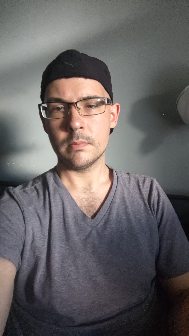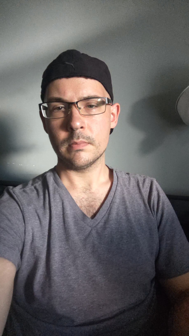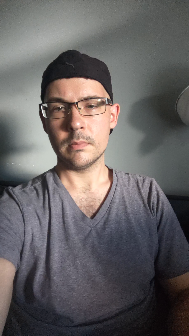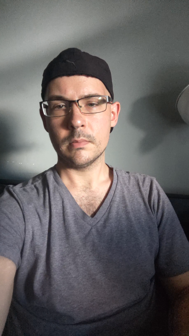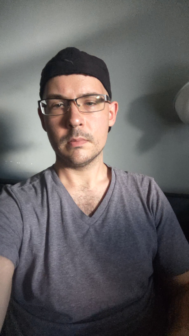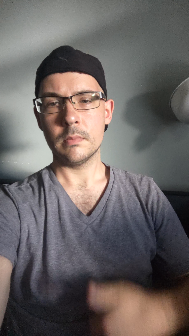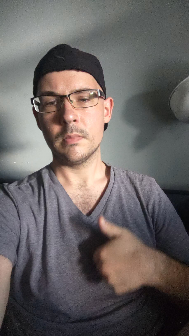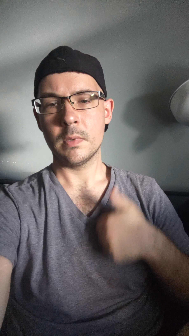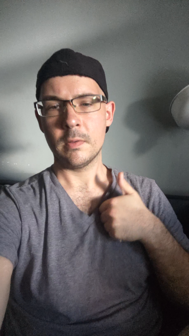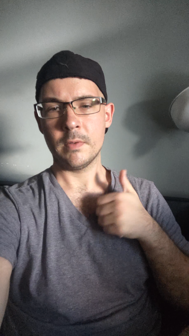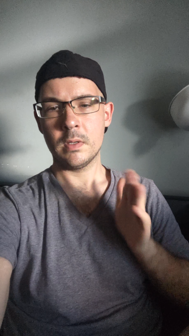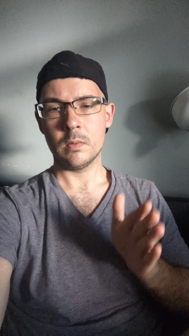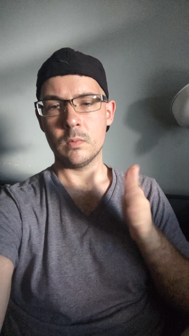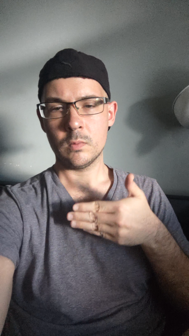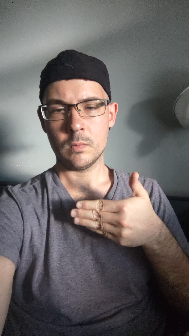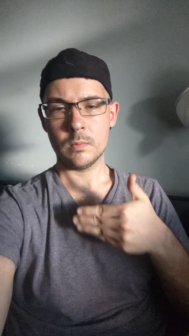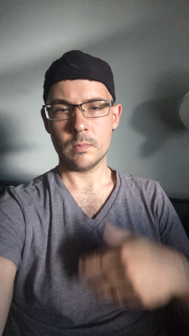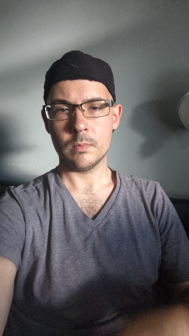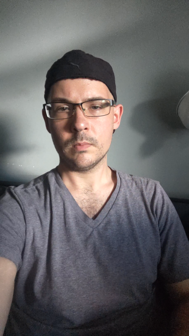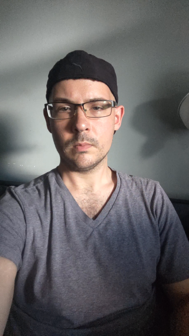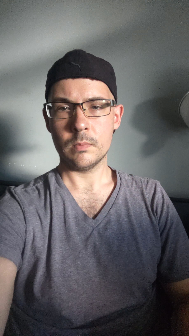living room